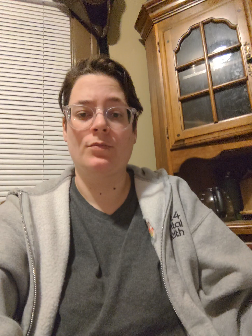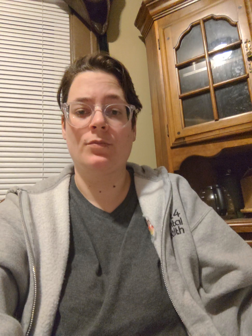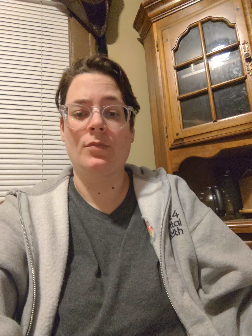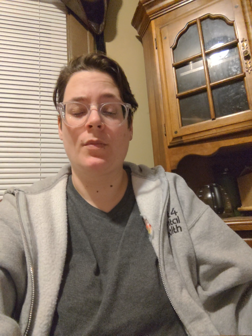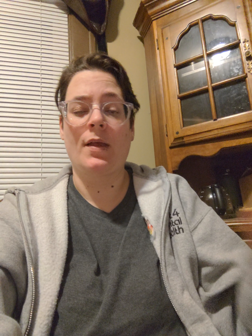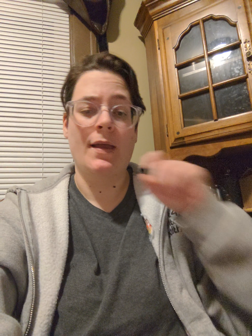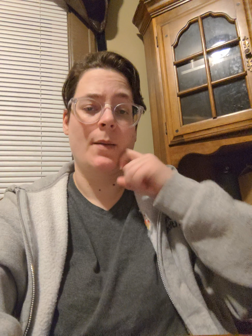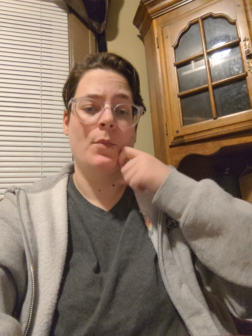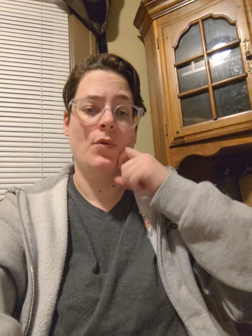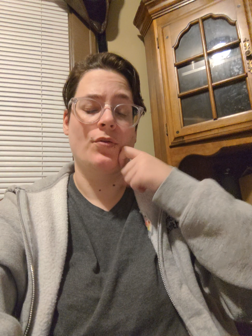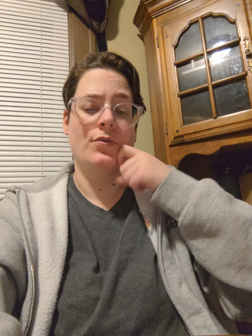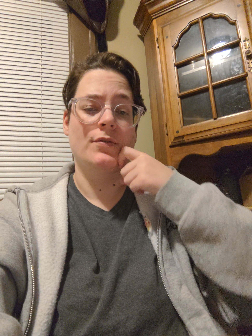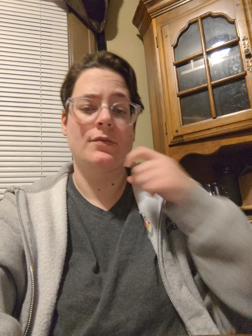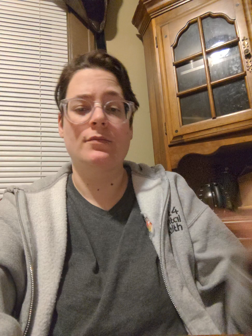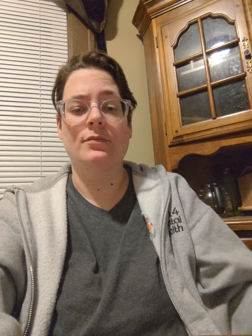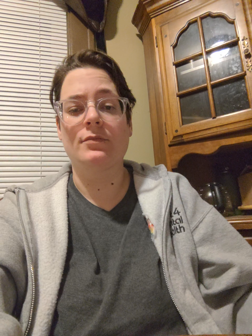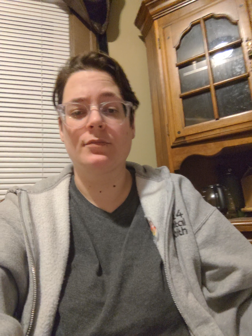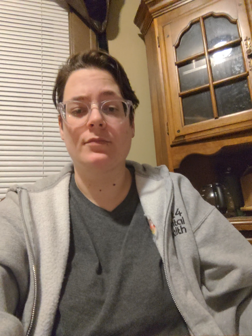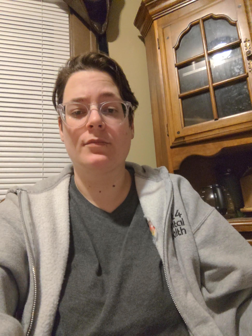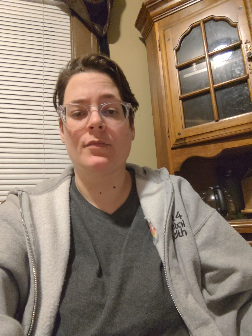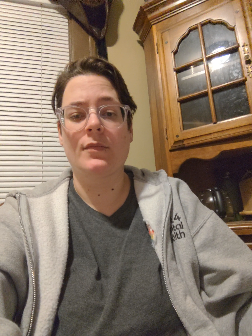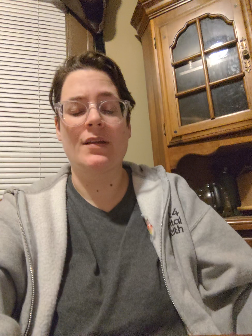apple